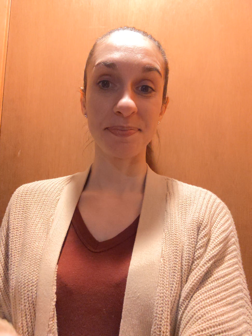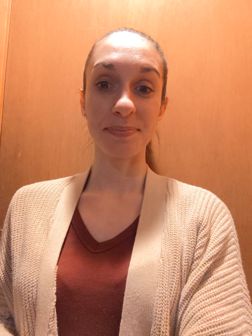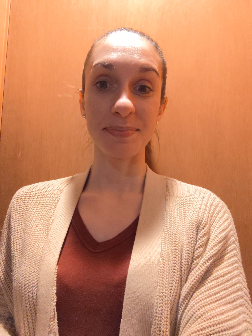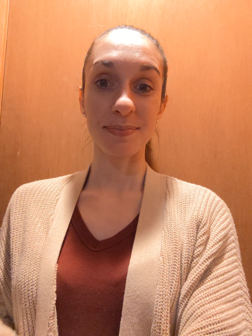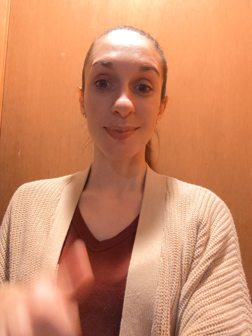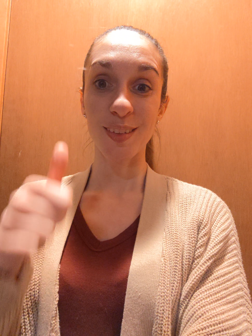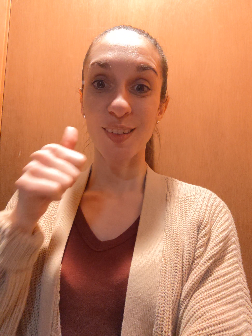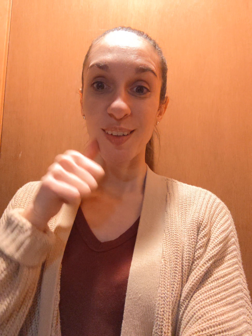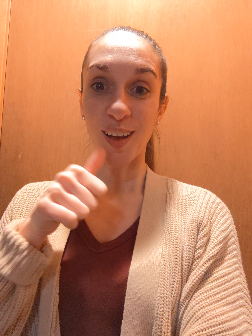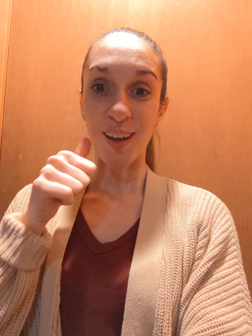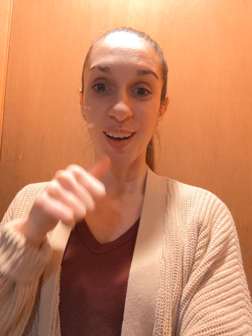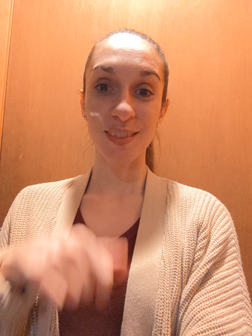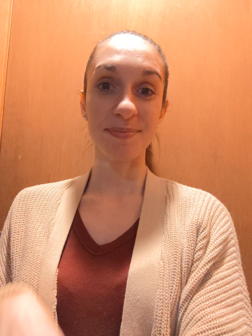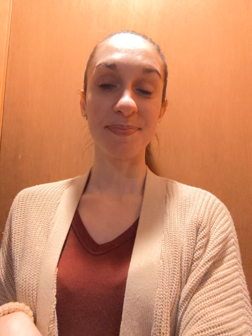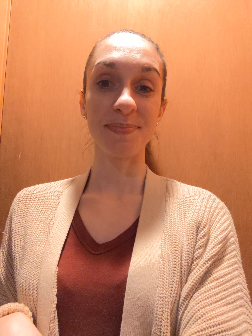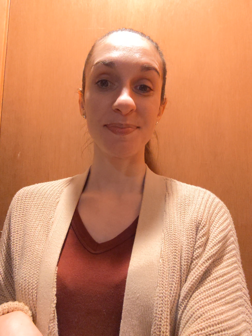girl